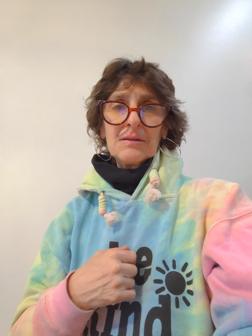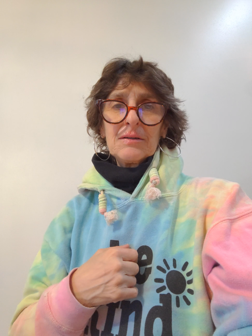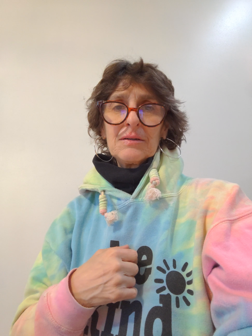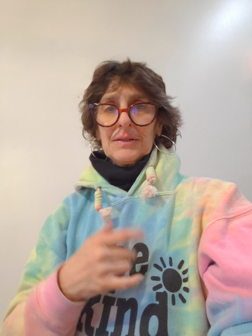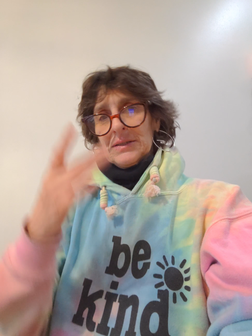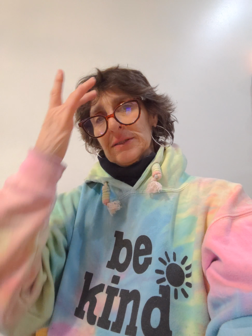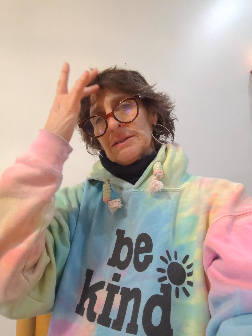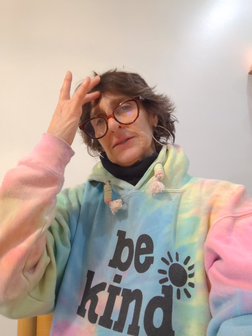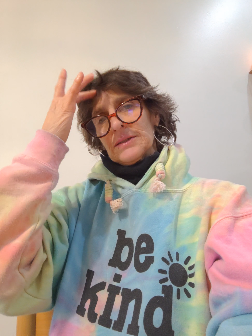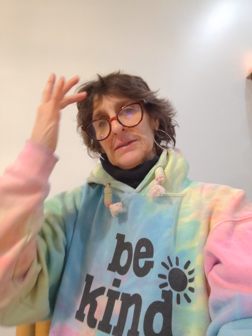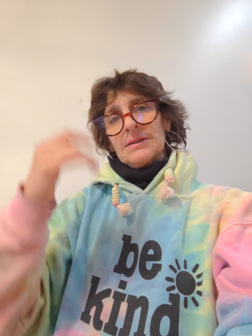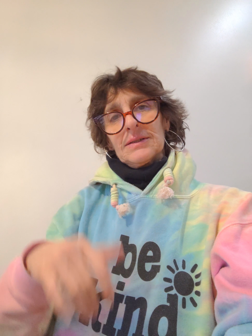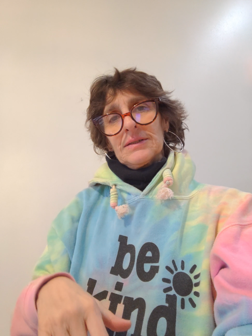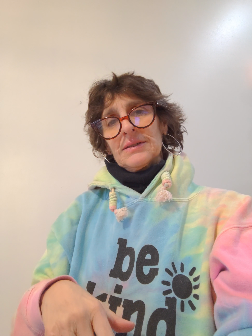sick